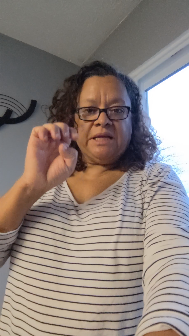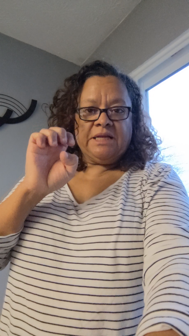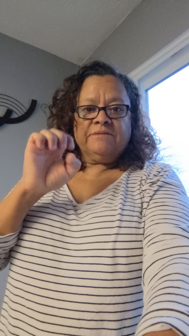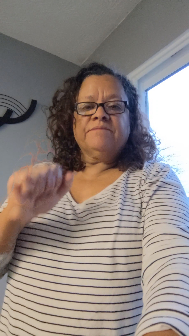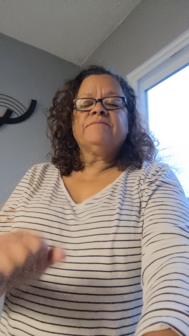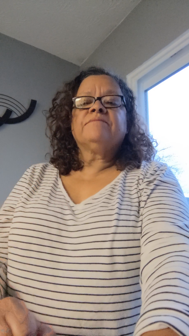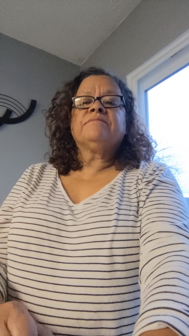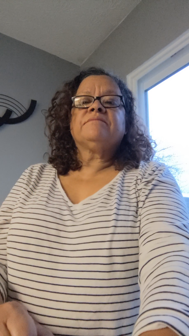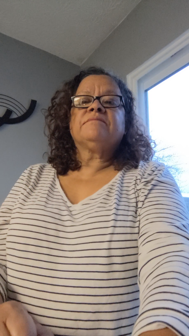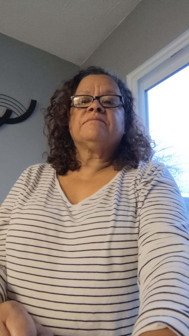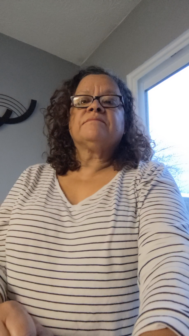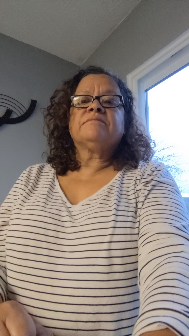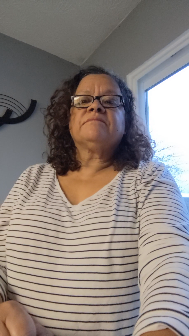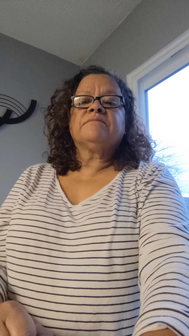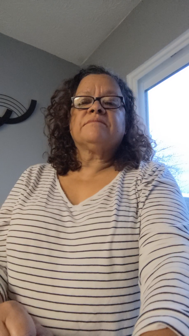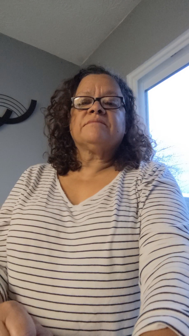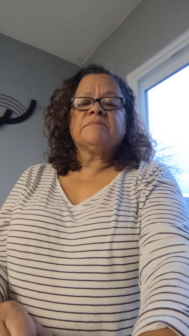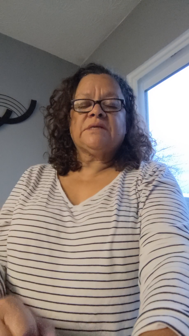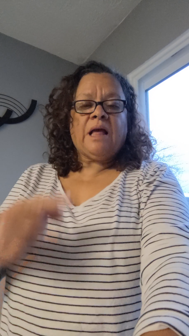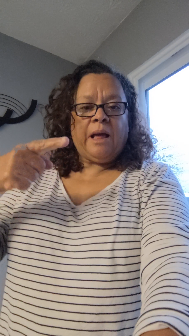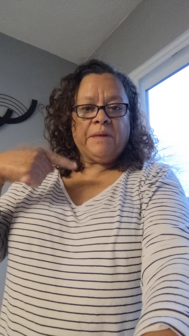about